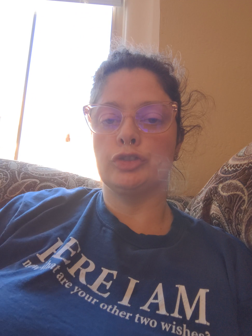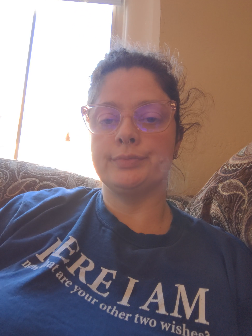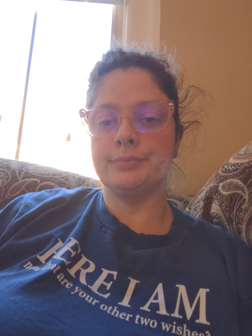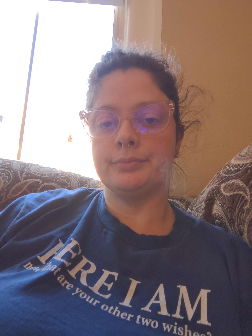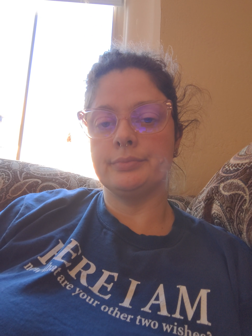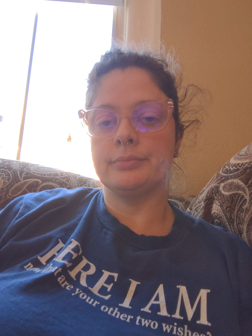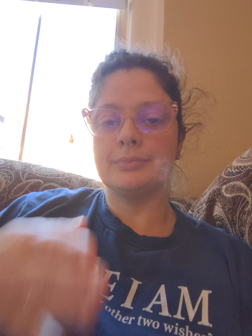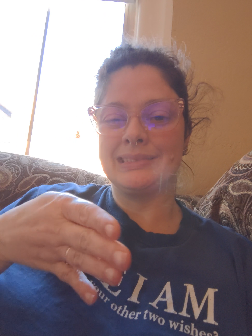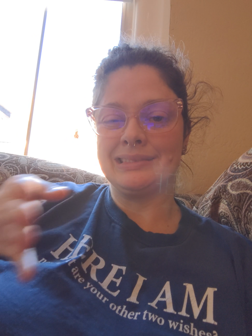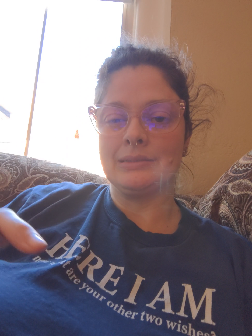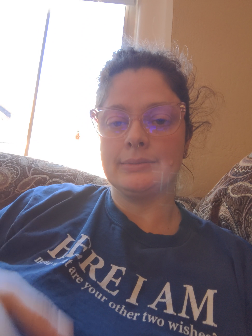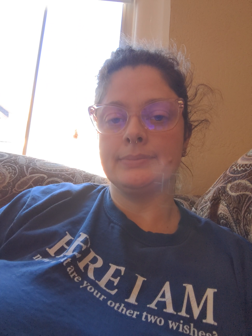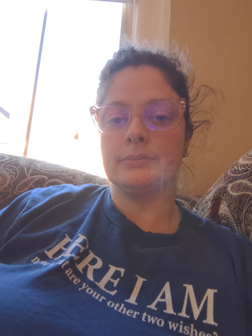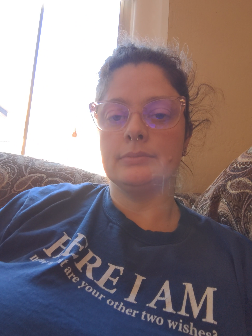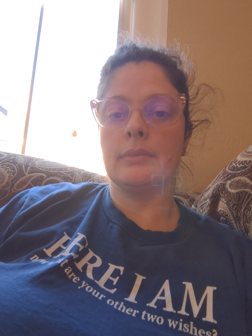beside